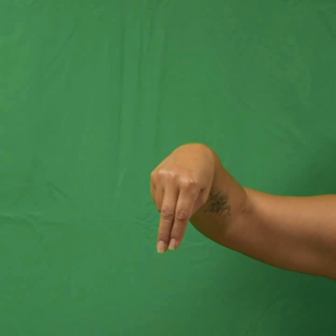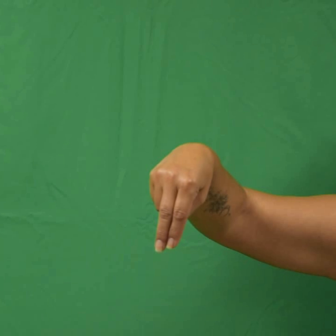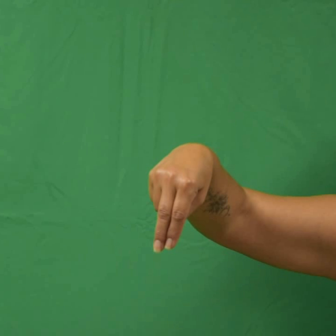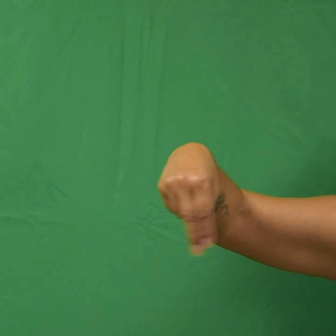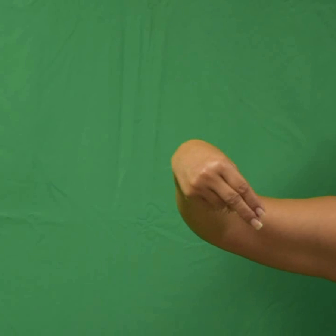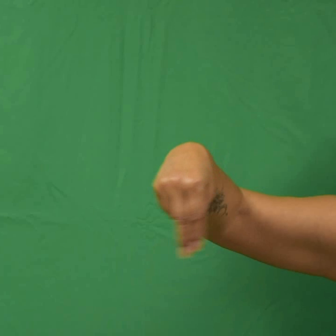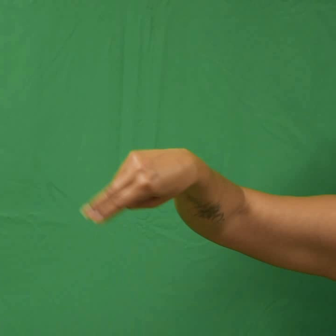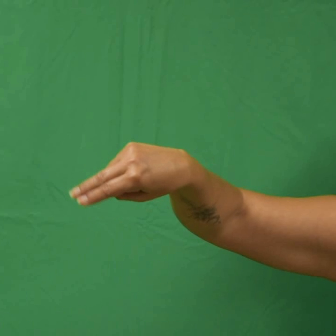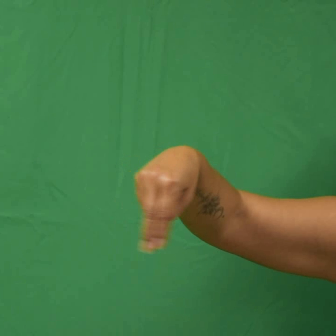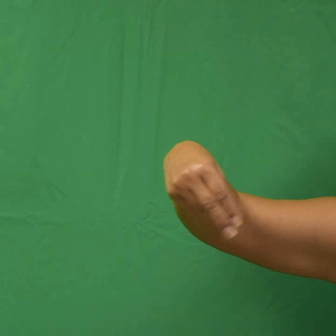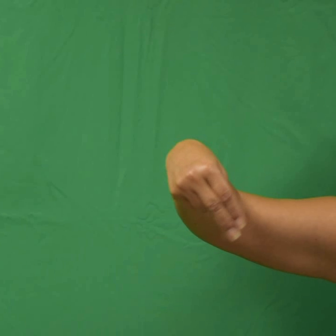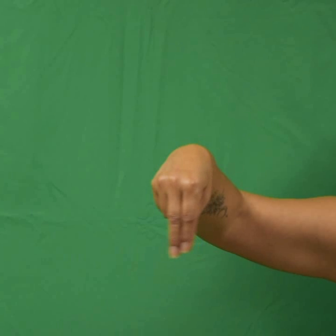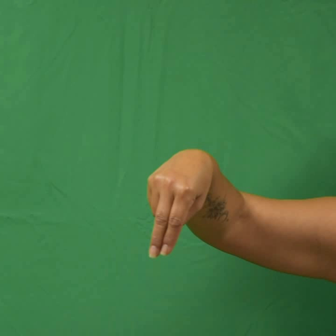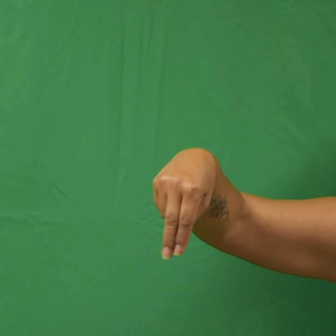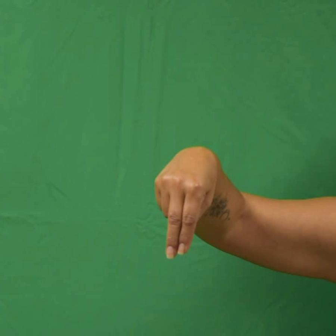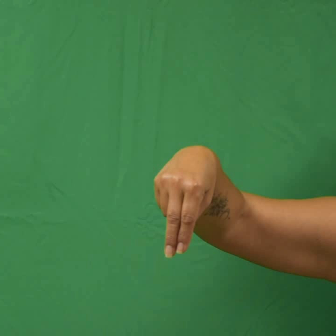Ñ